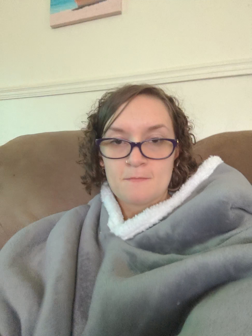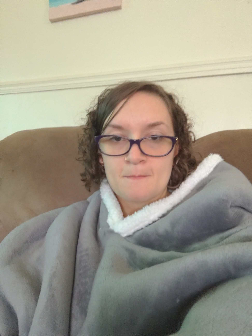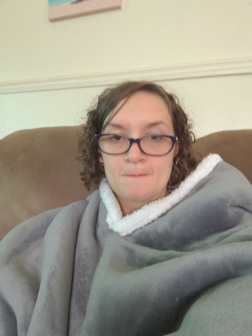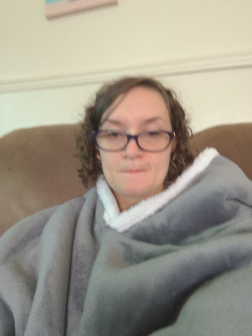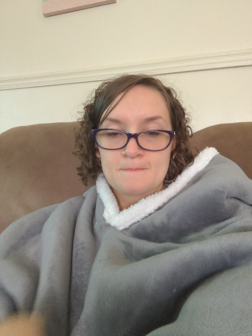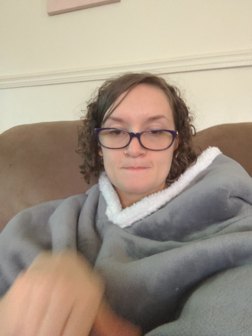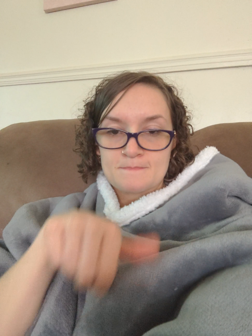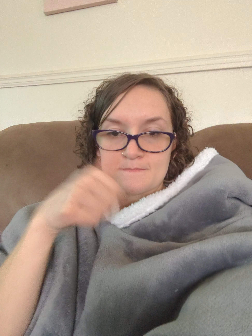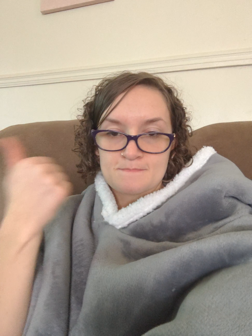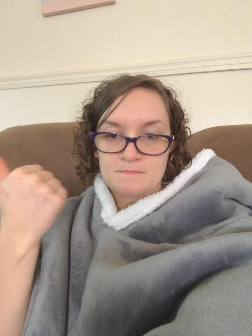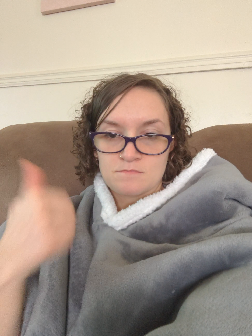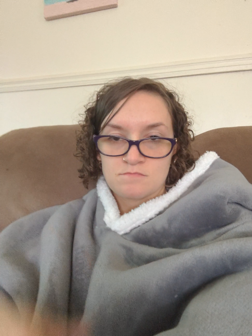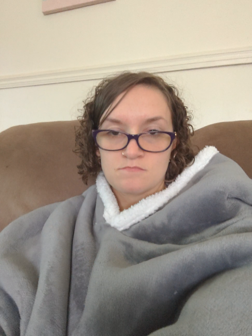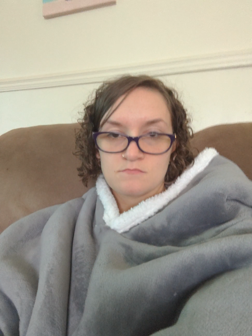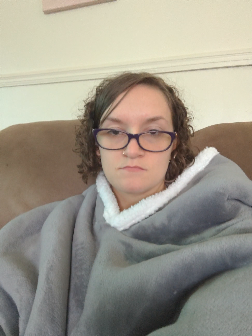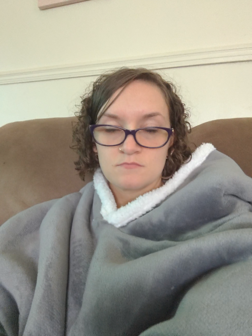another